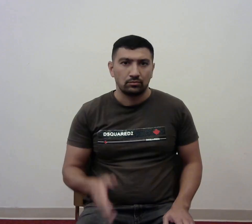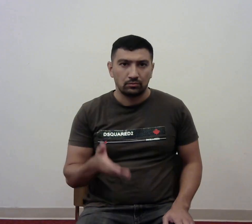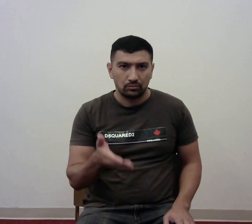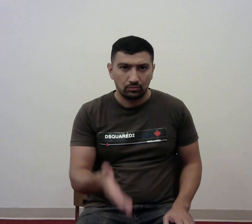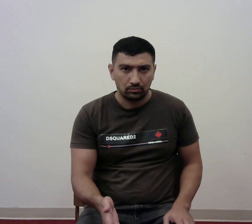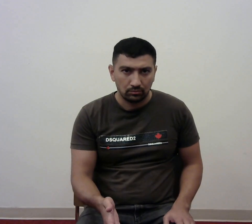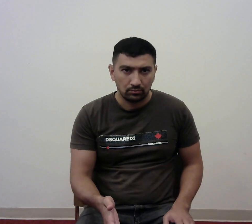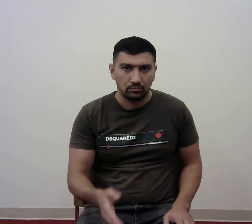burda